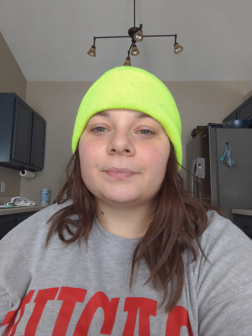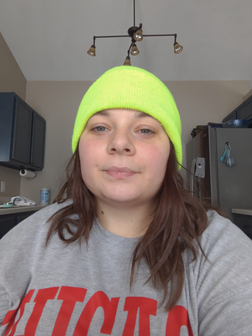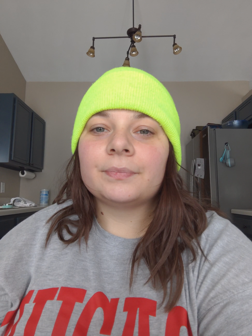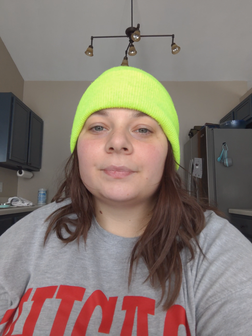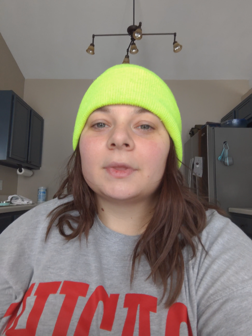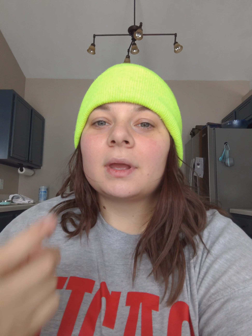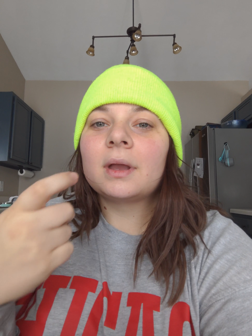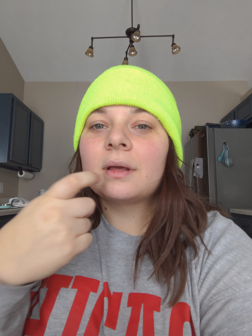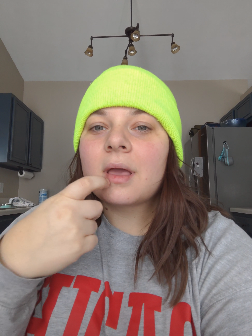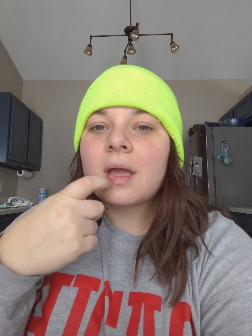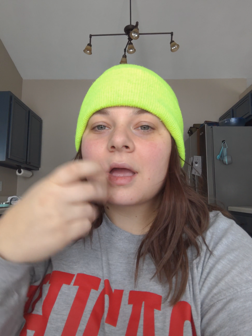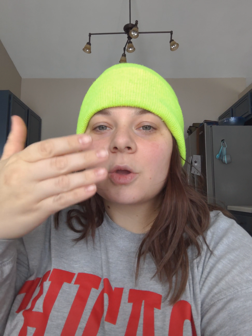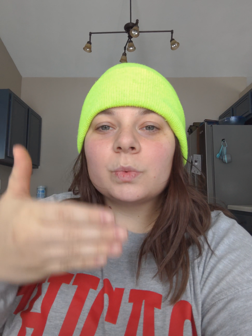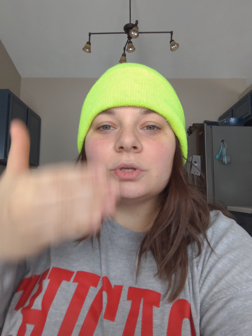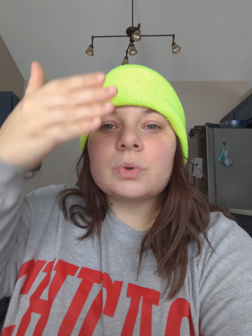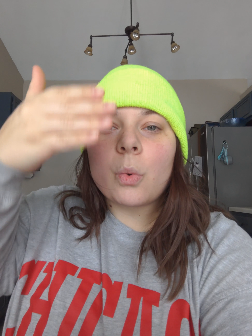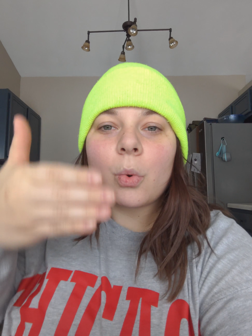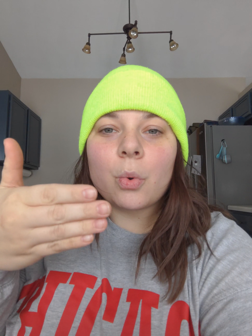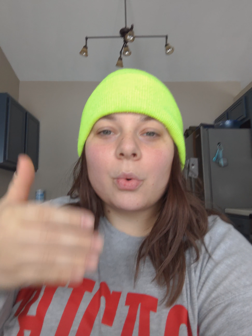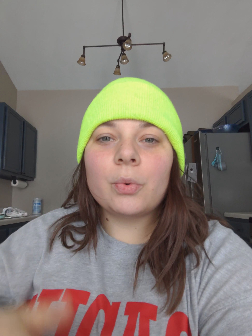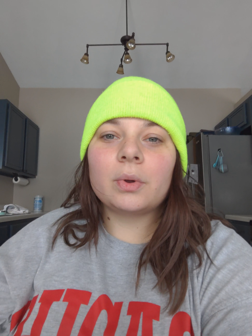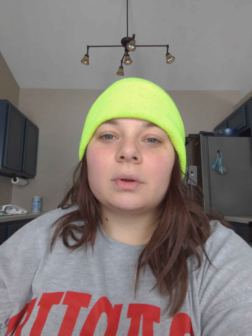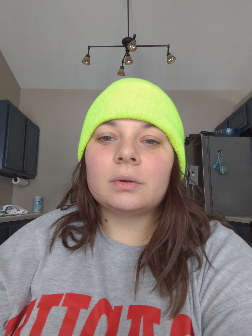window